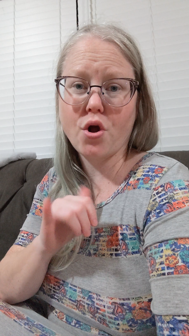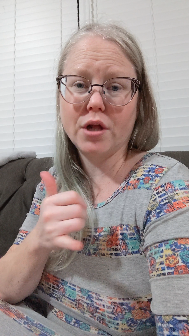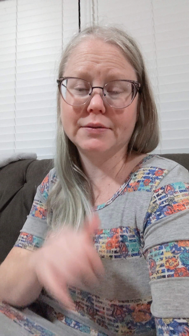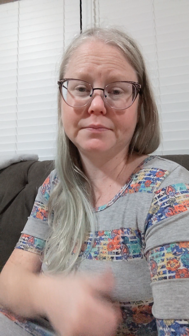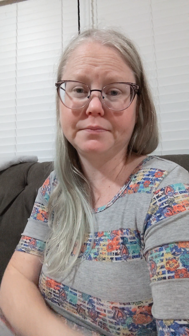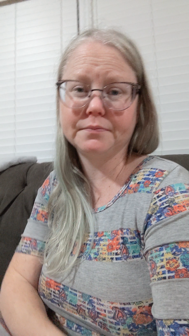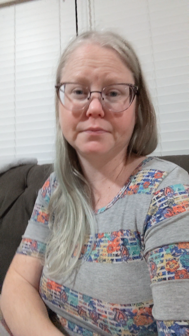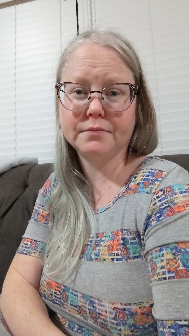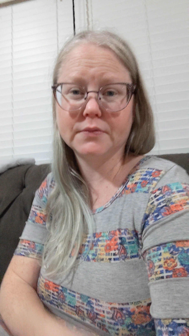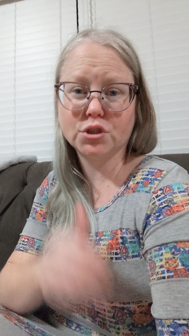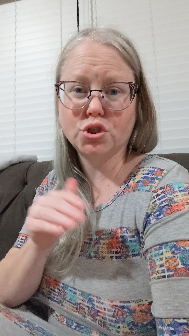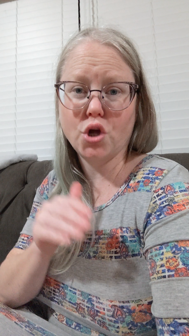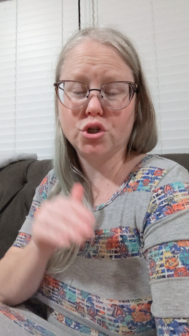doctor